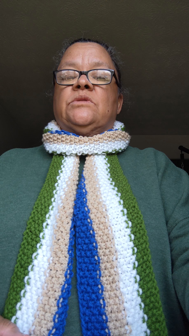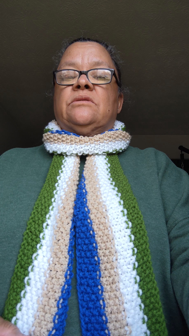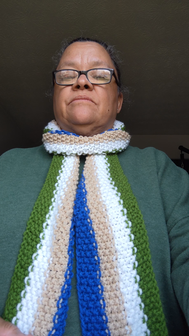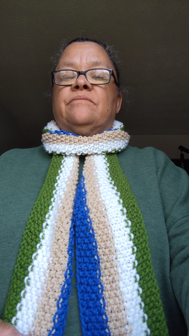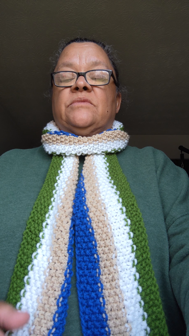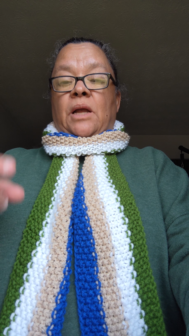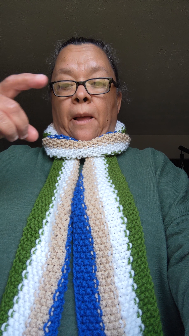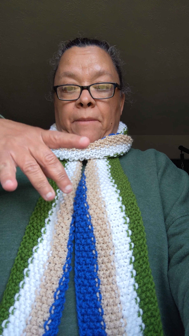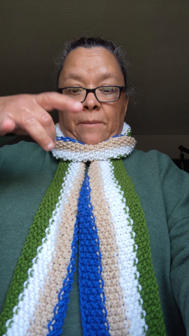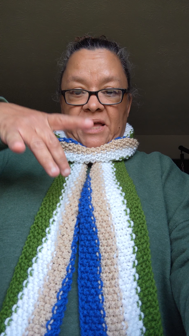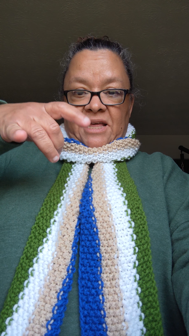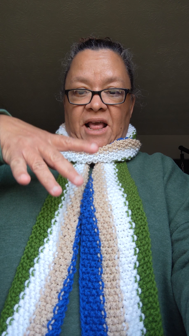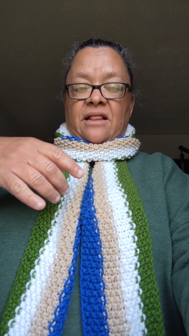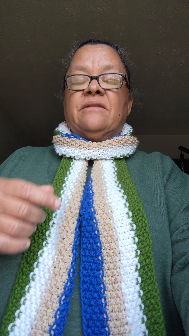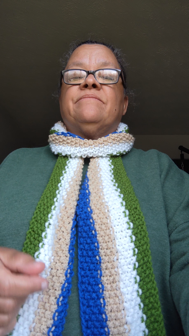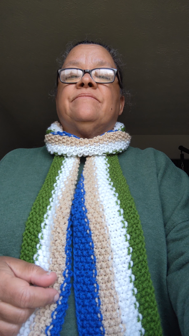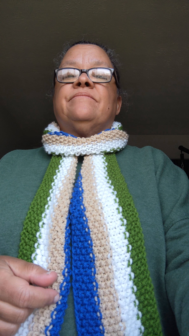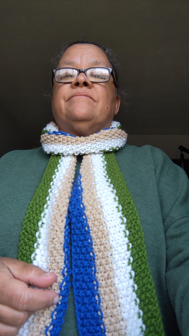pumpkin